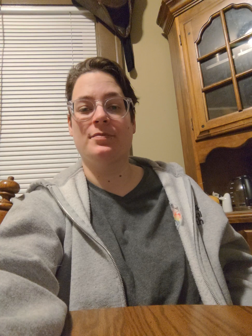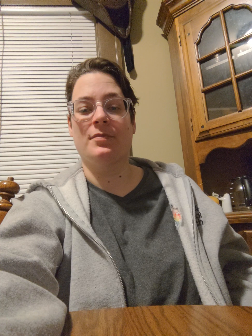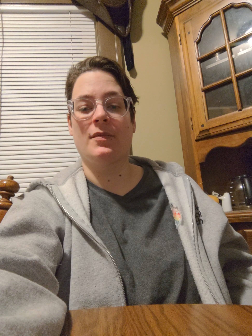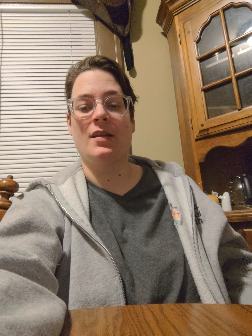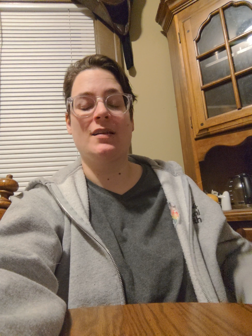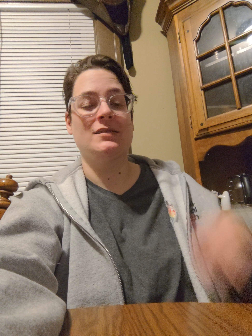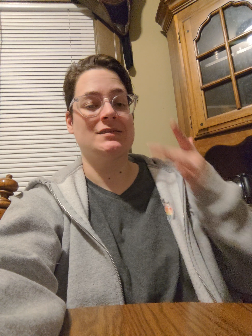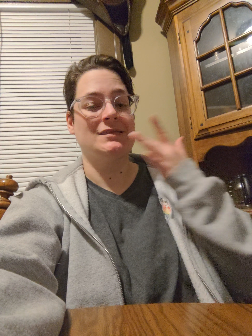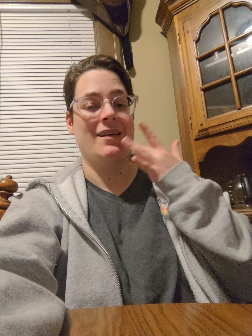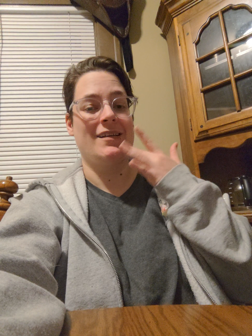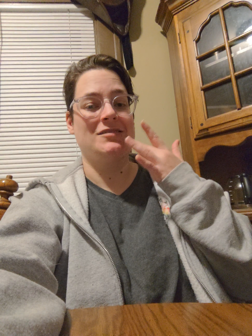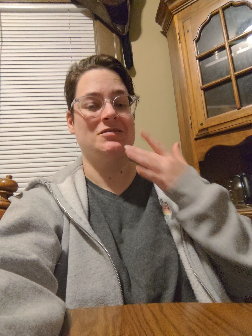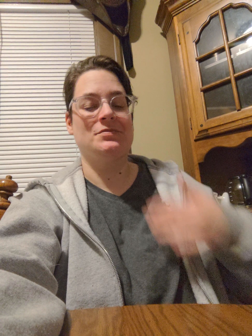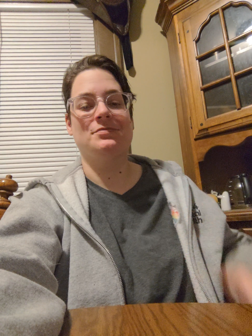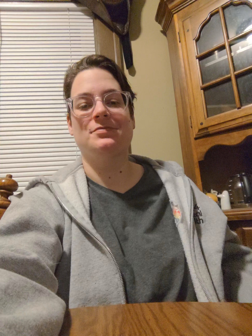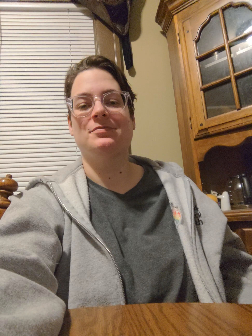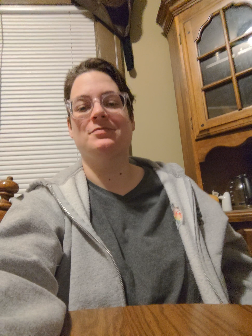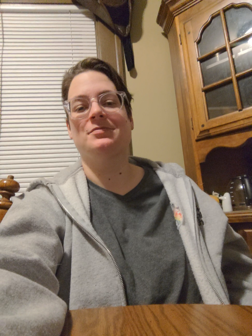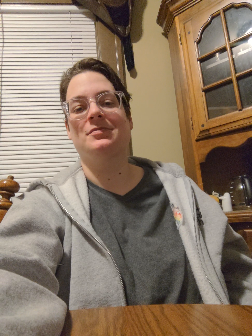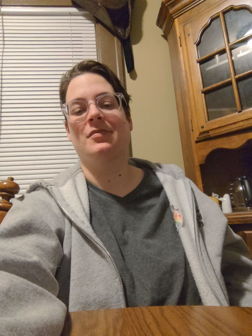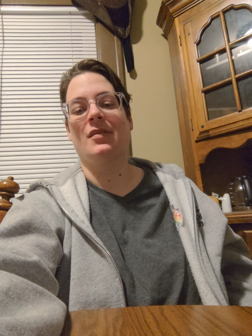taste